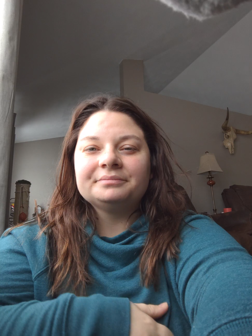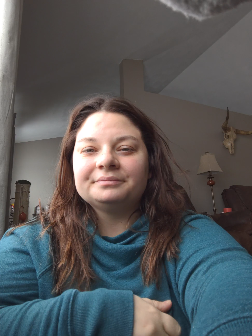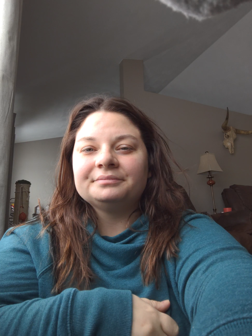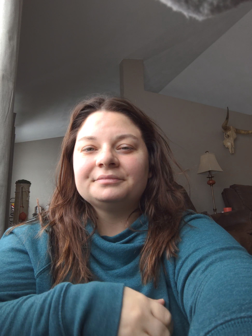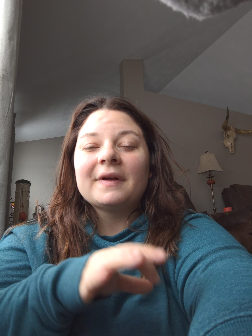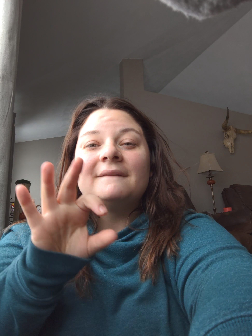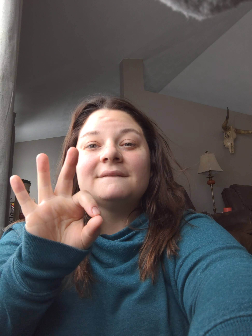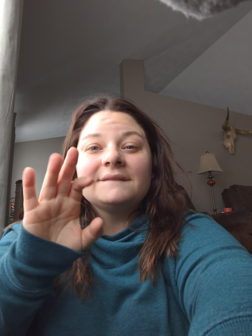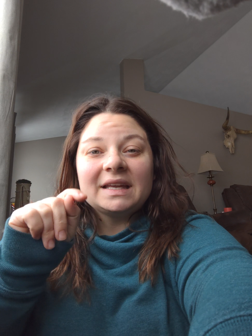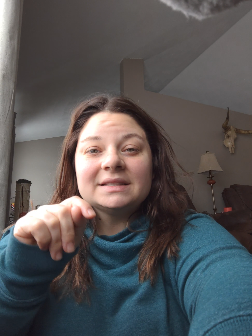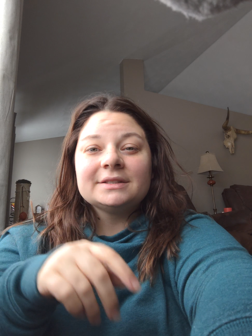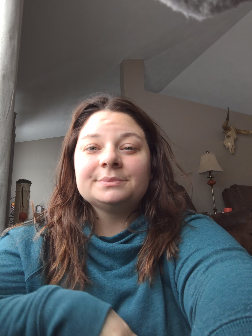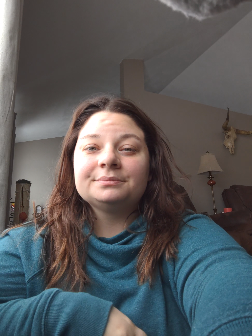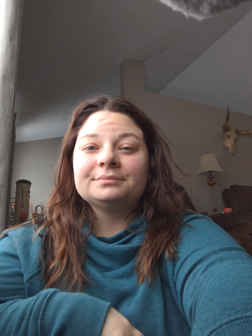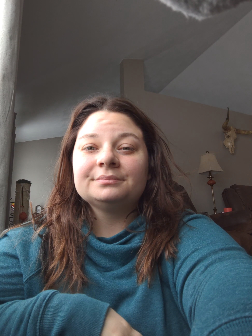feet